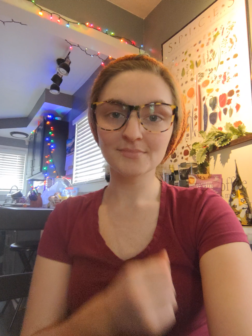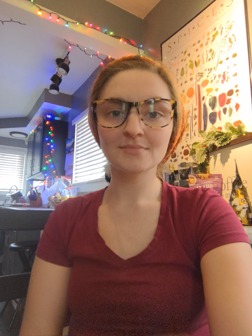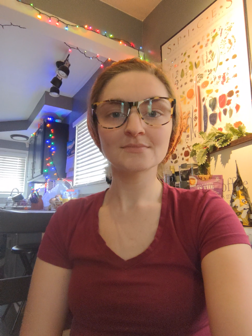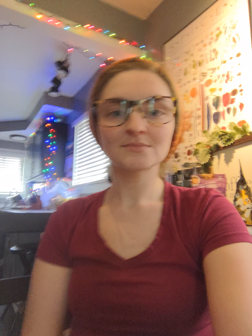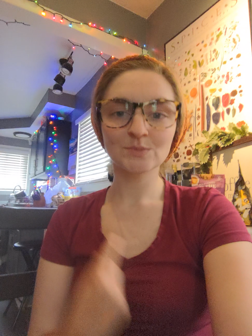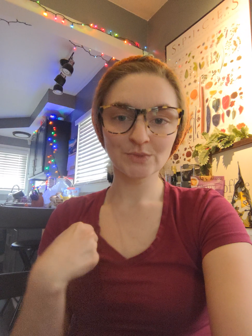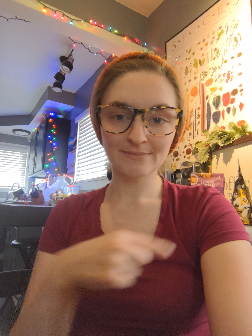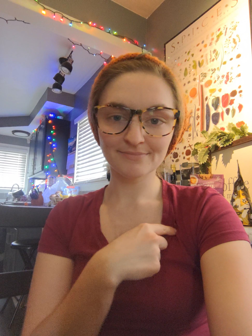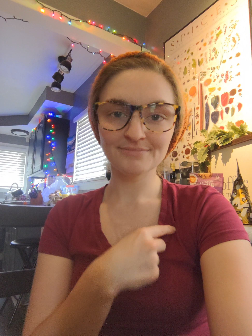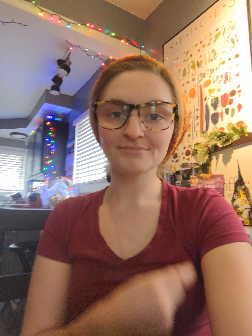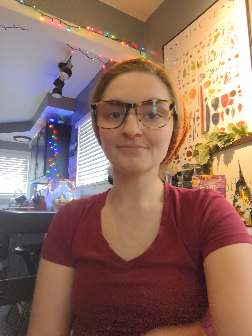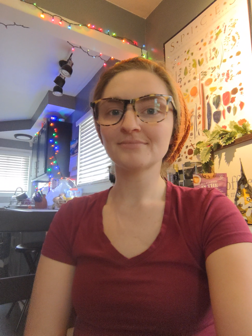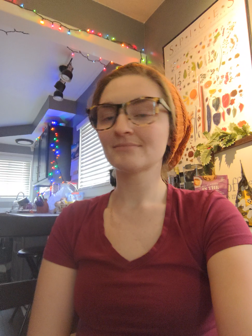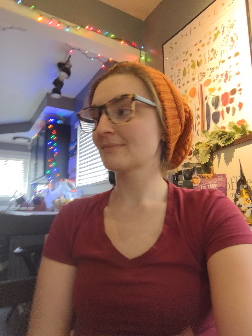we